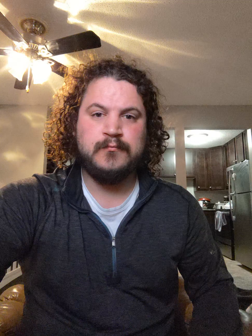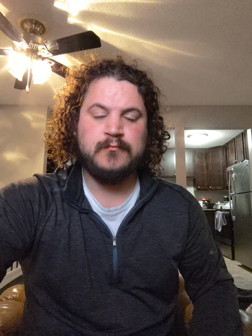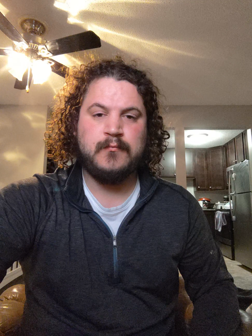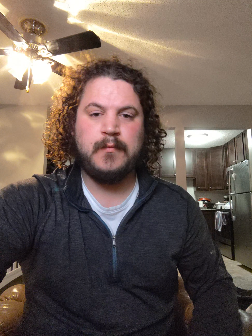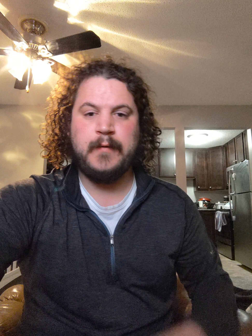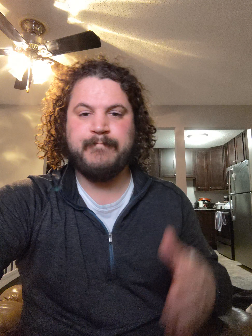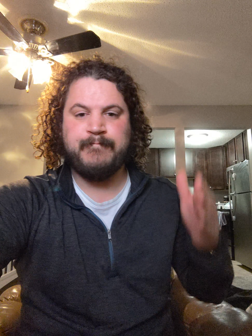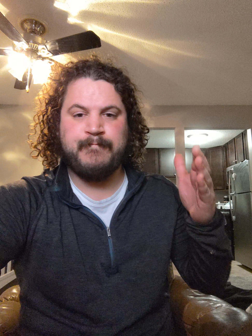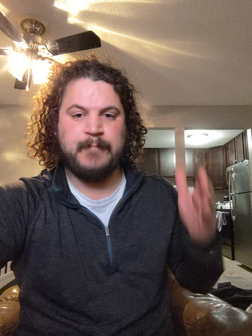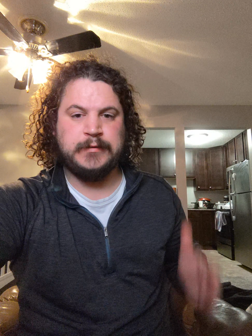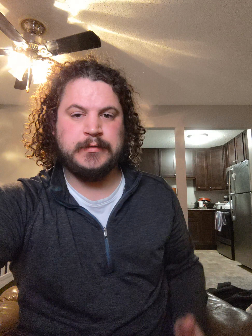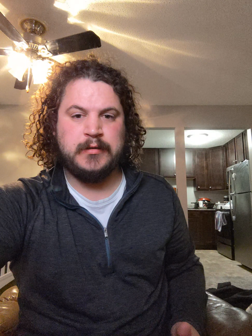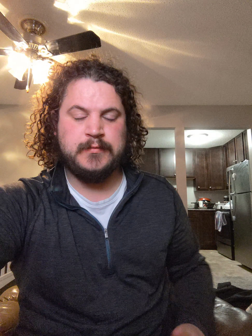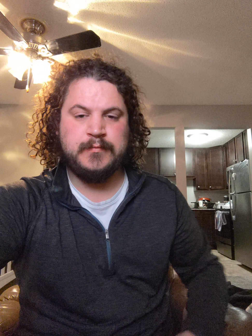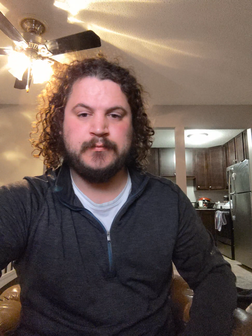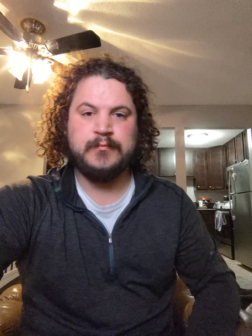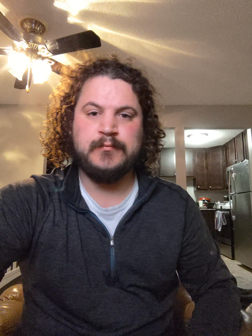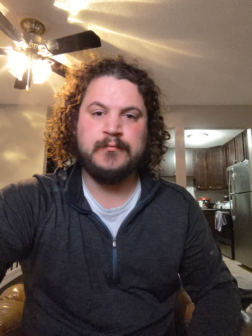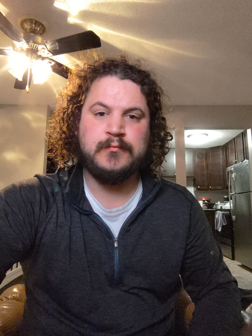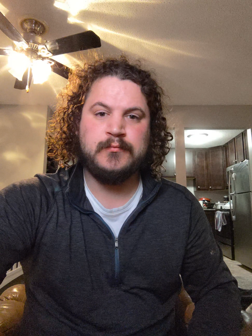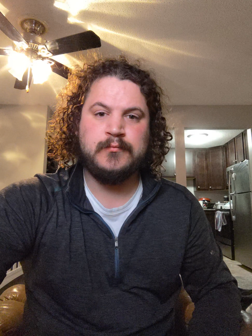beside